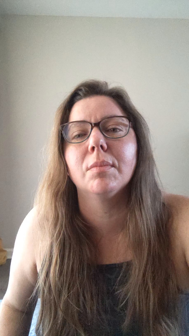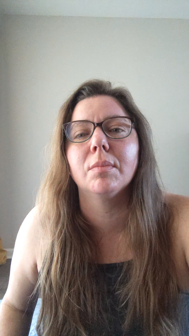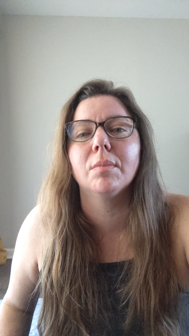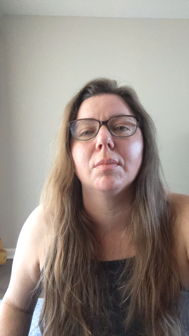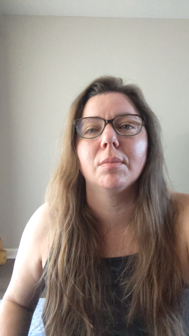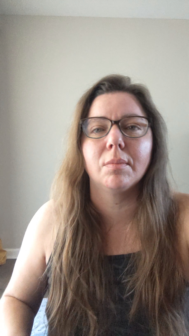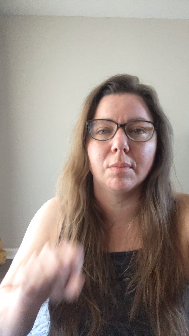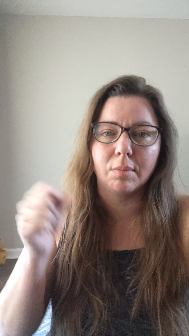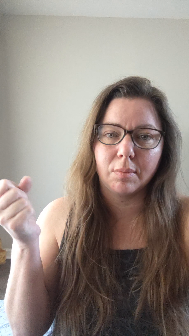break